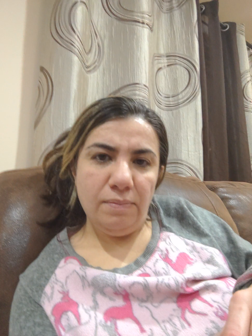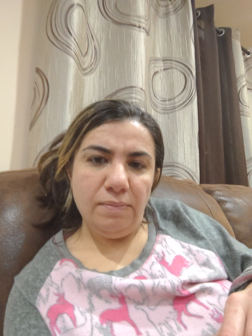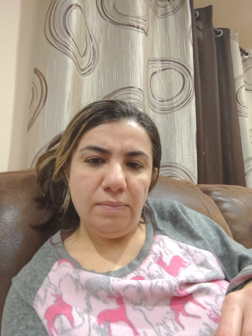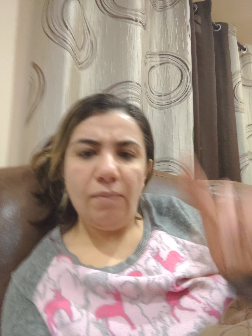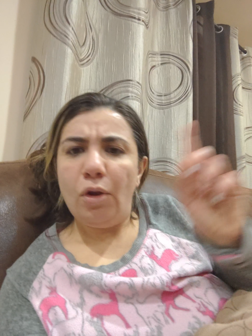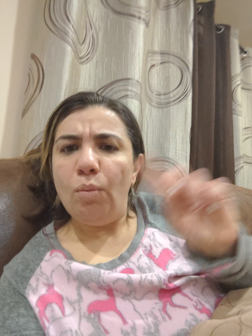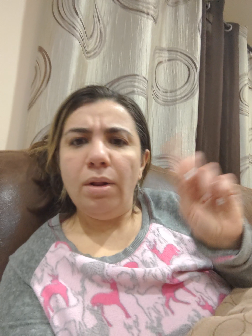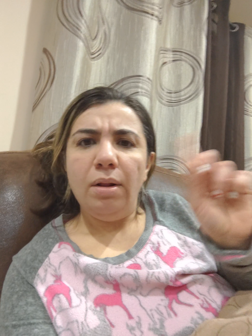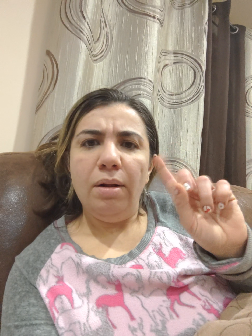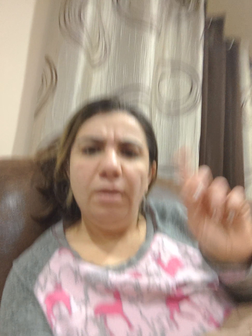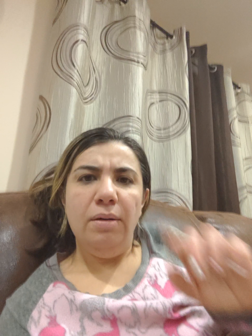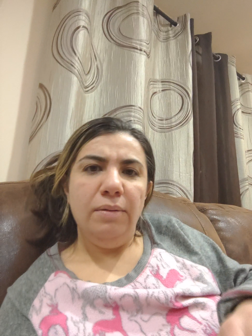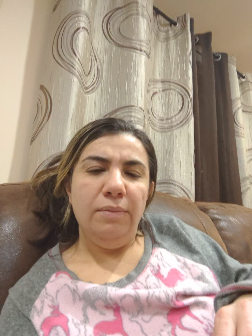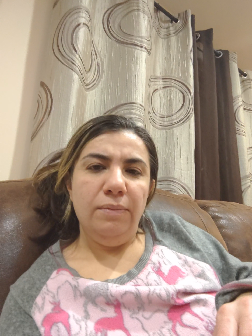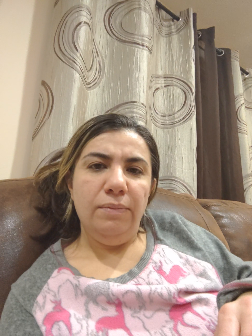where